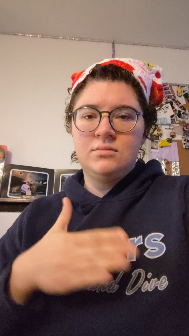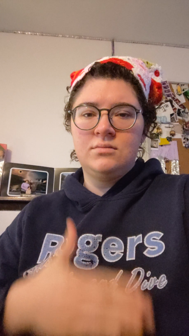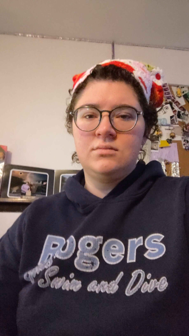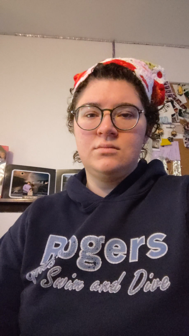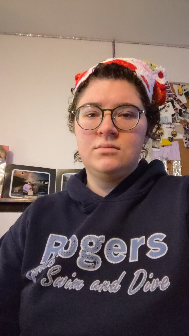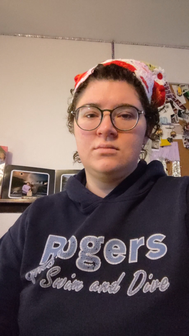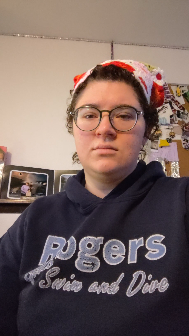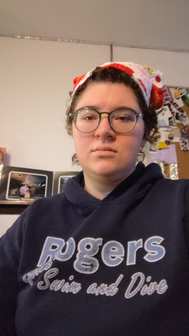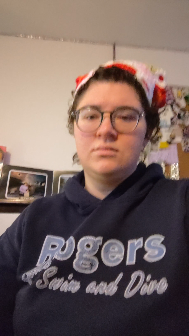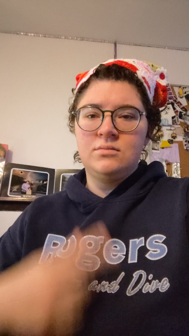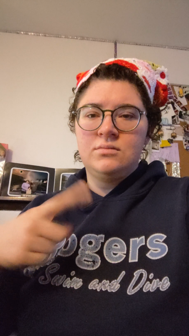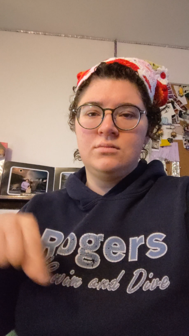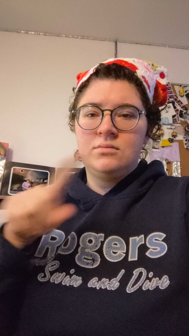around